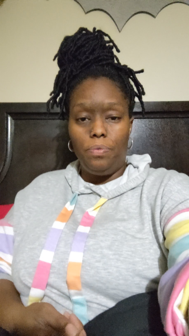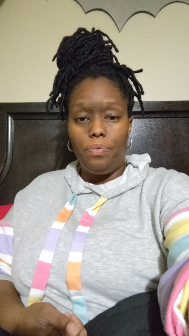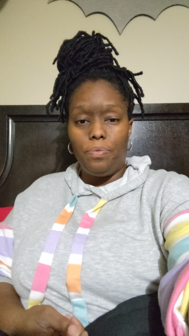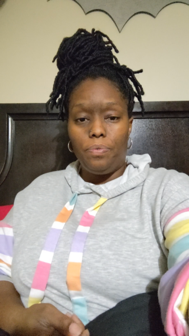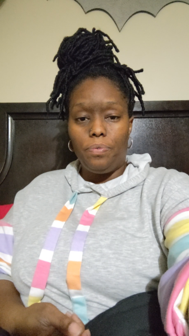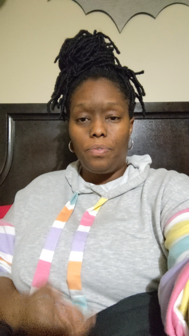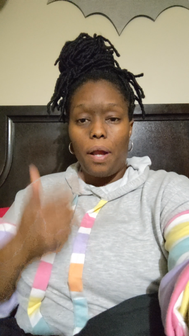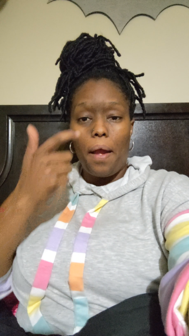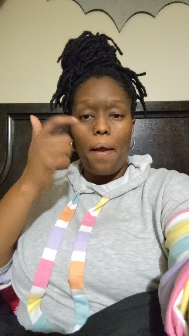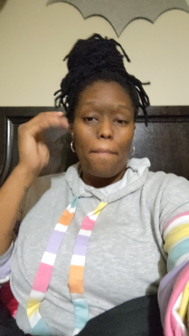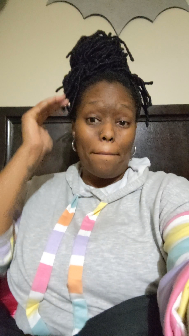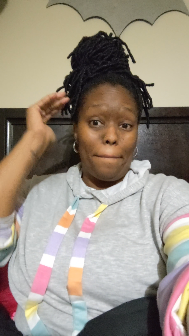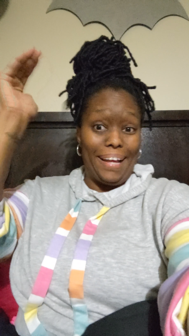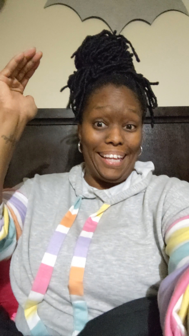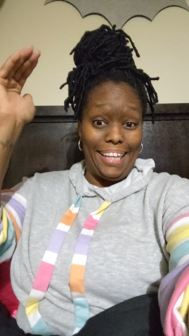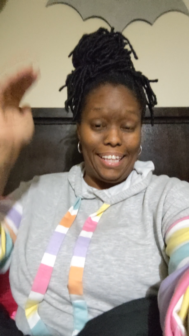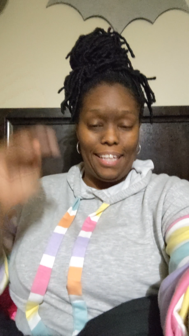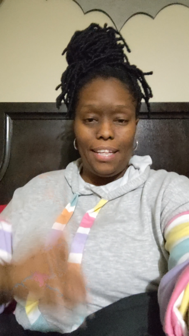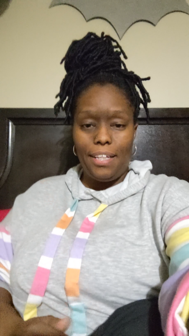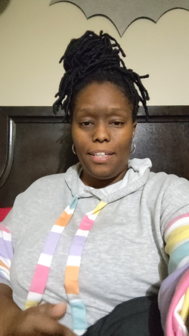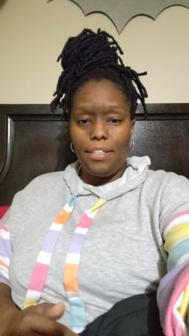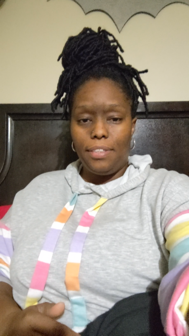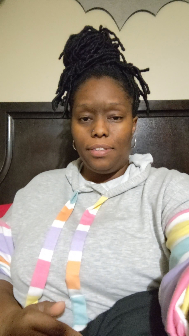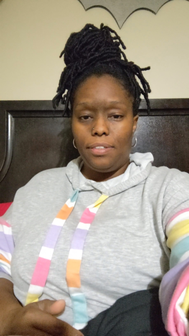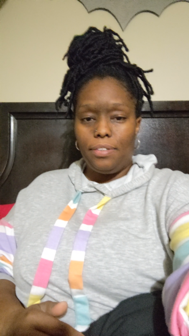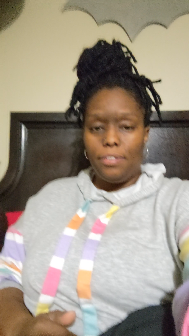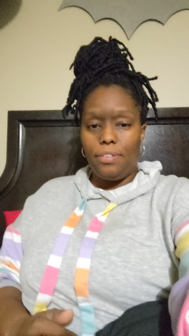big